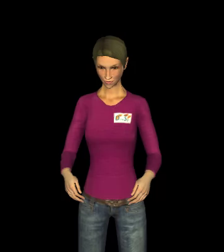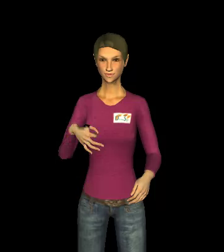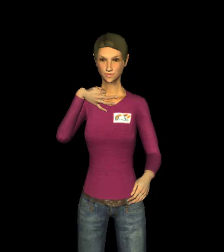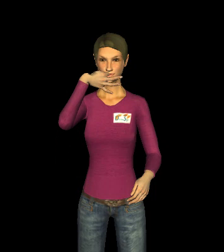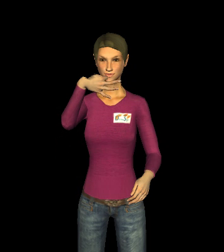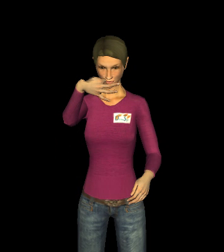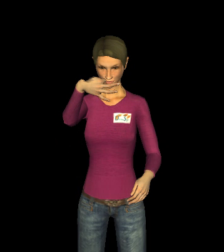يقول